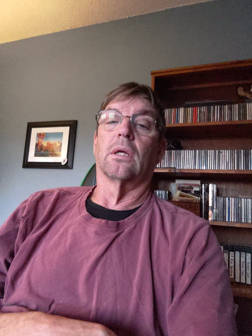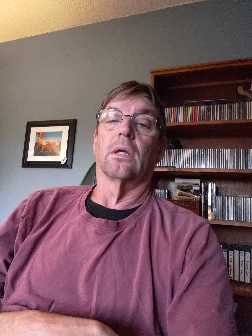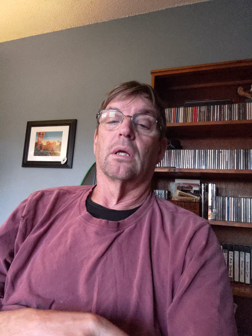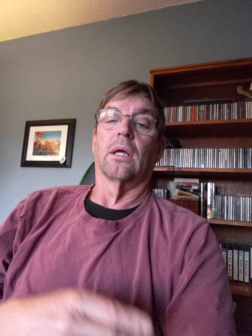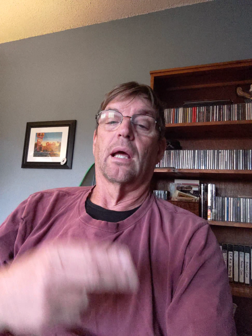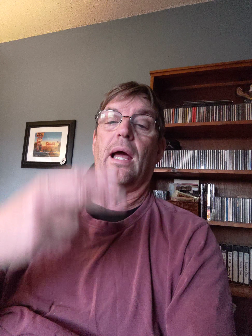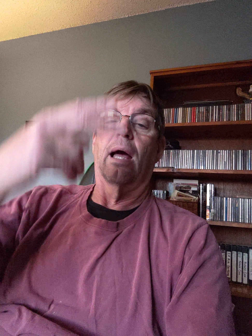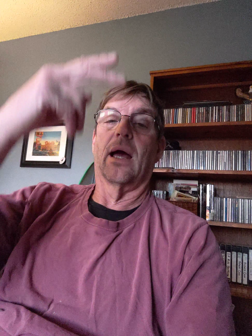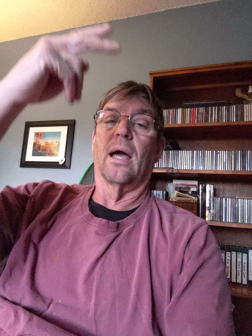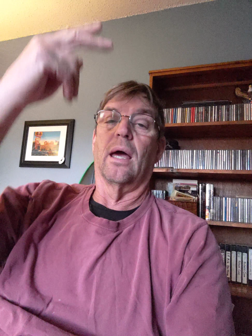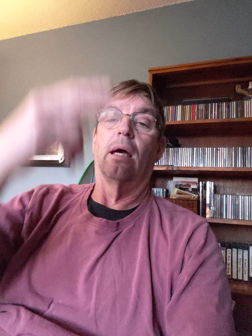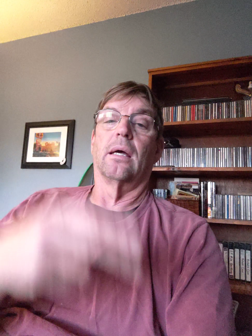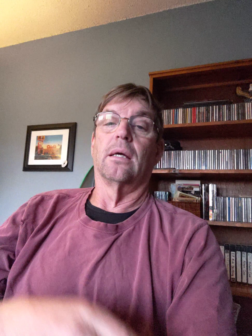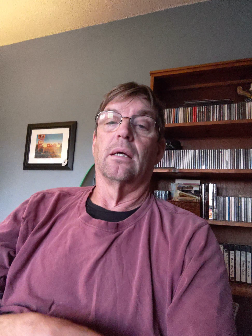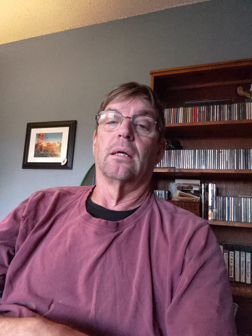high